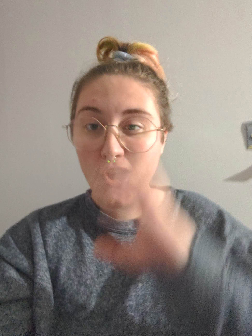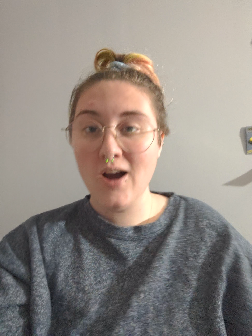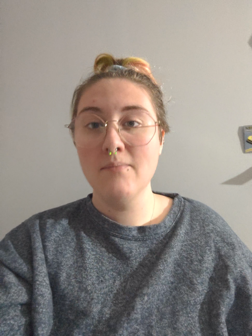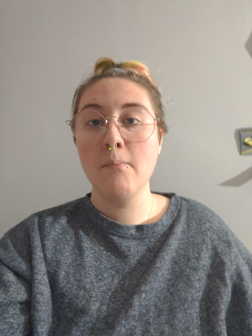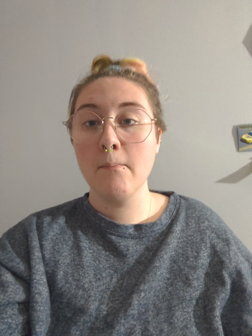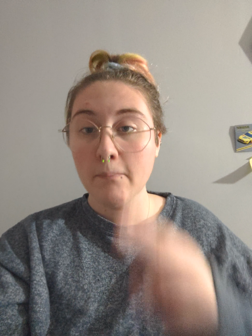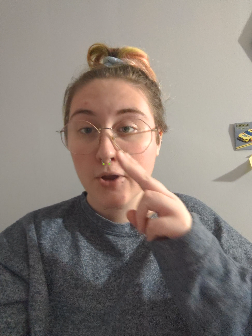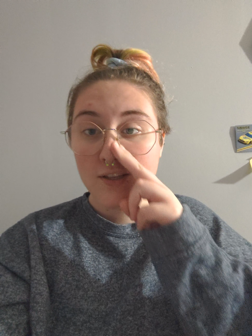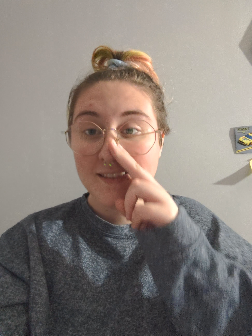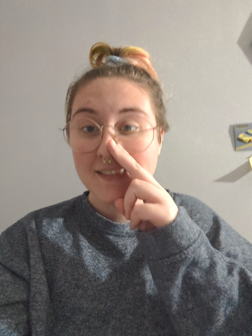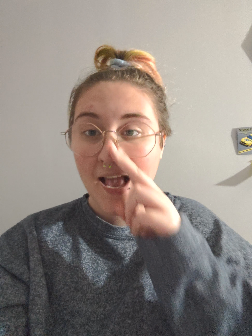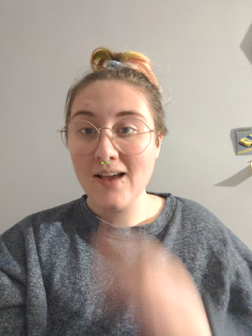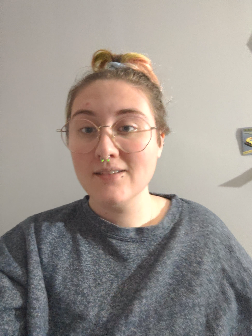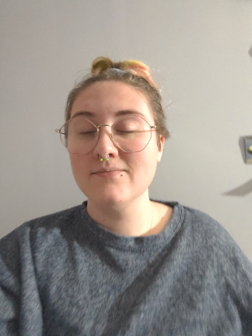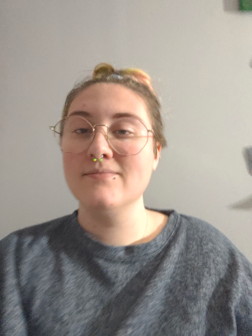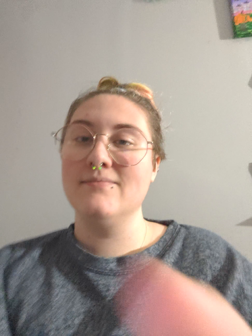pretend